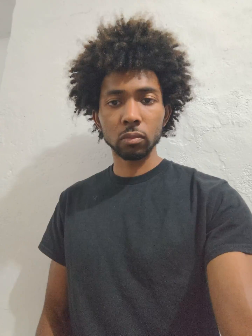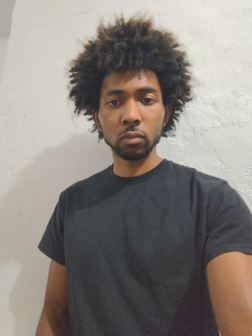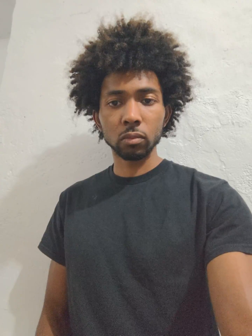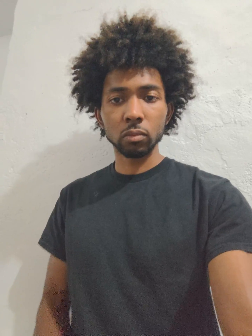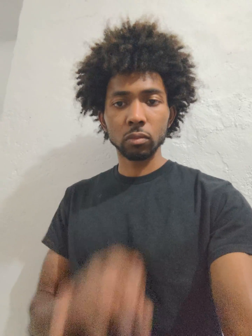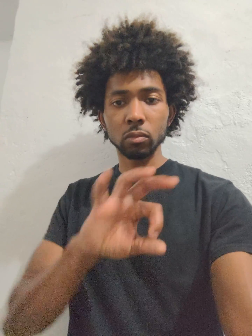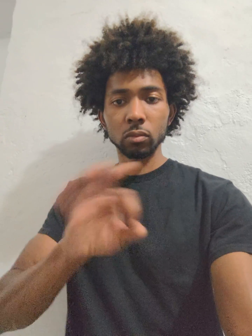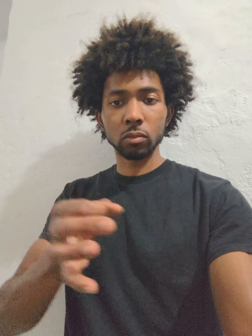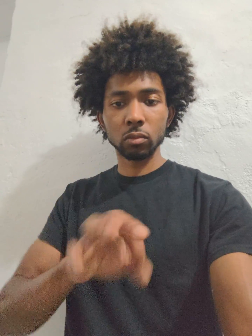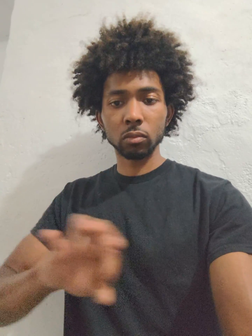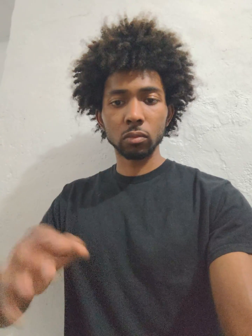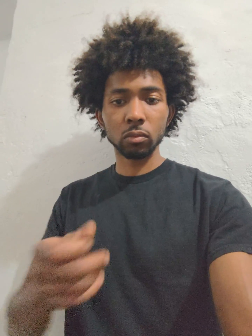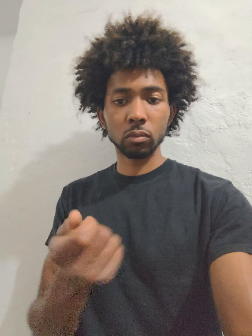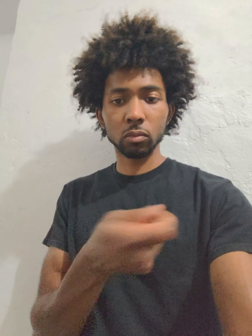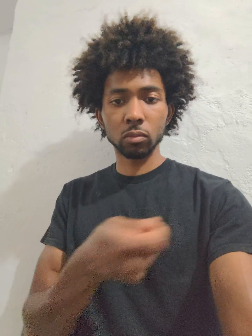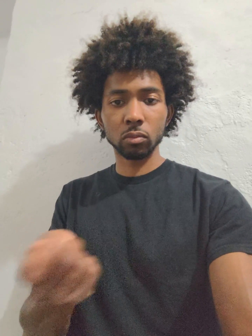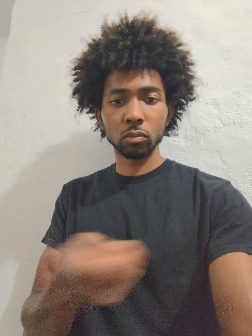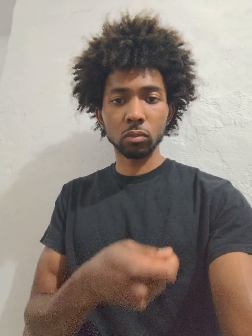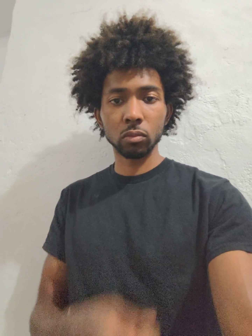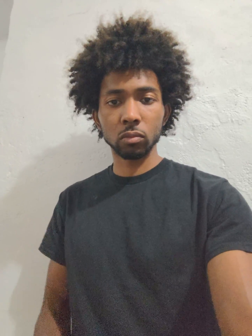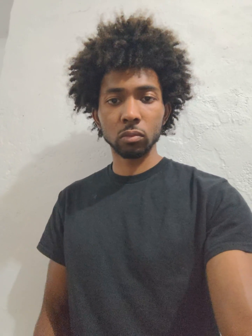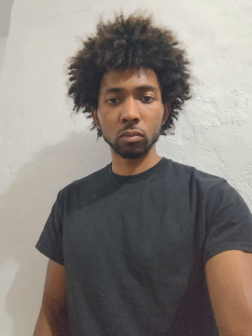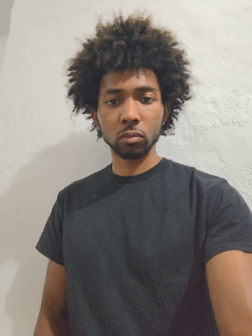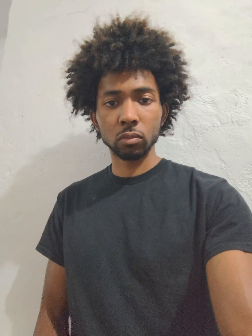hose